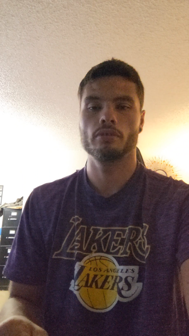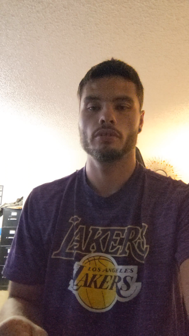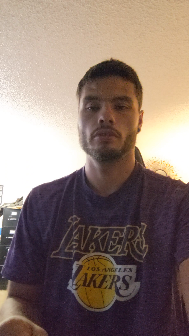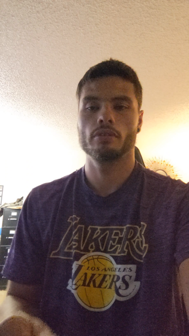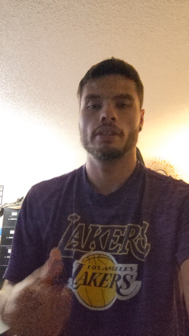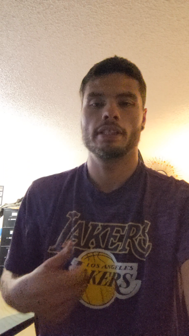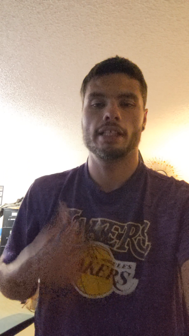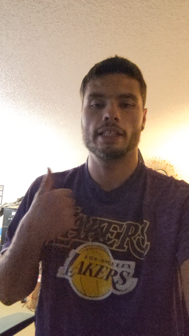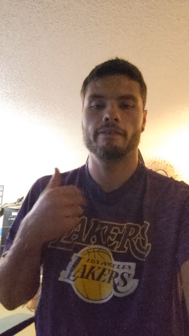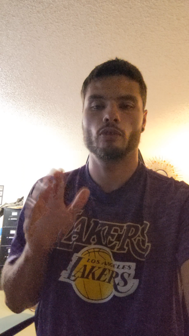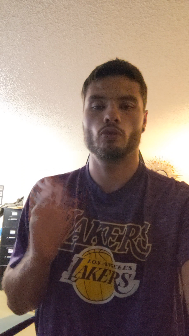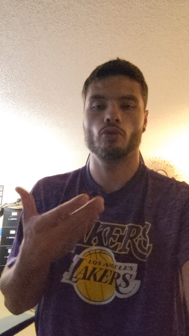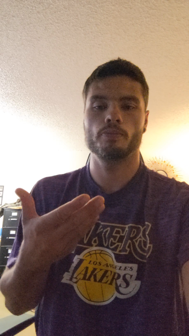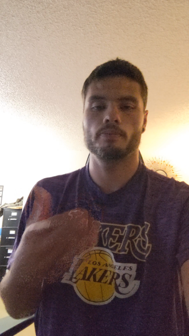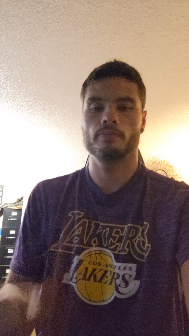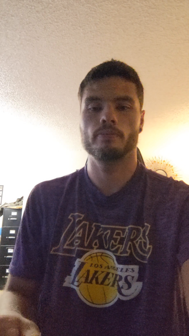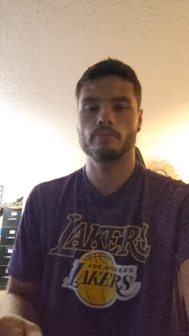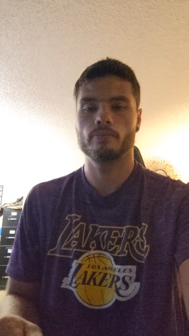living room